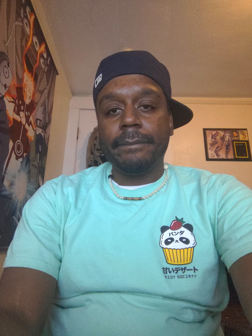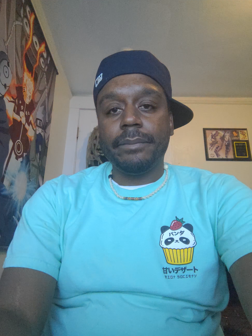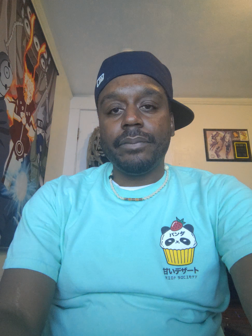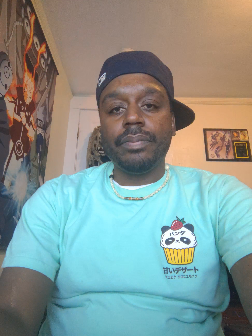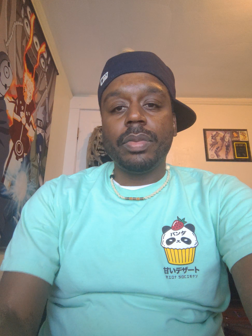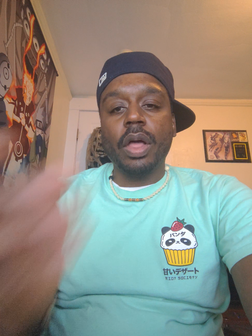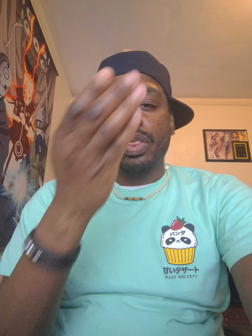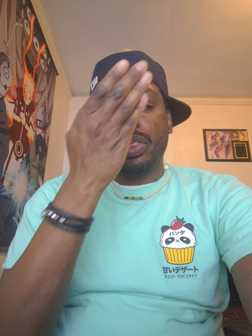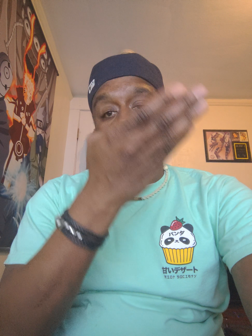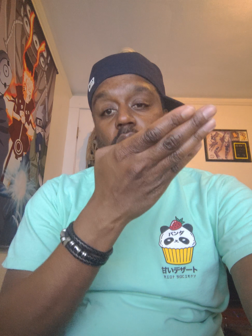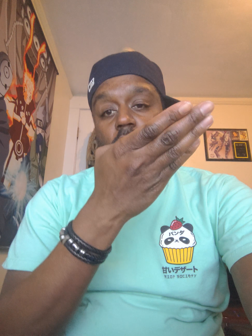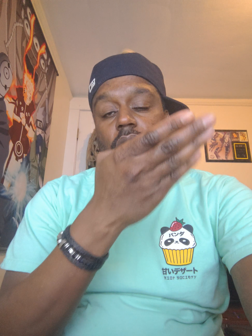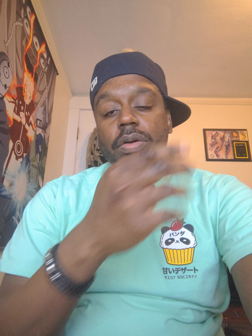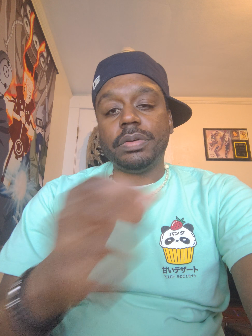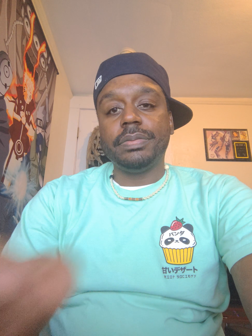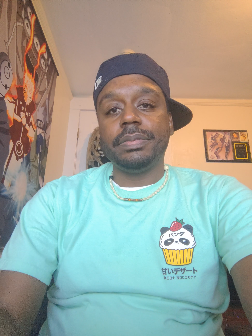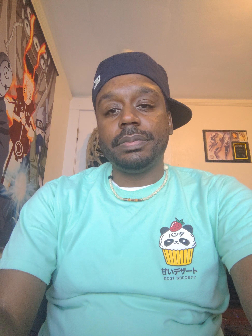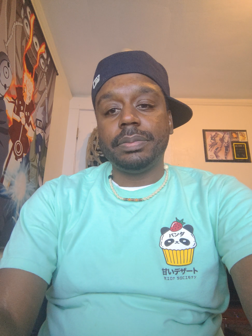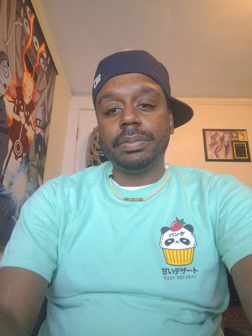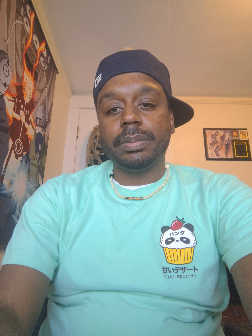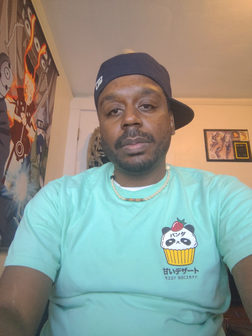there